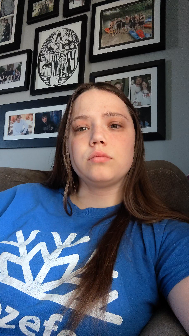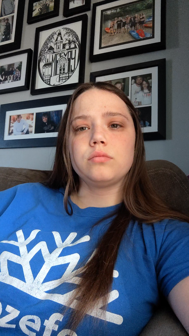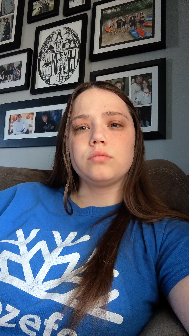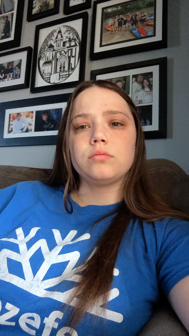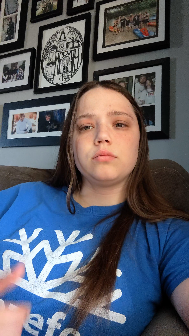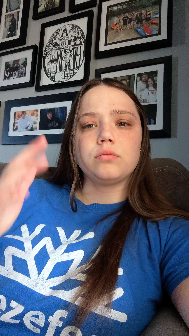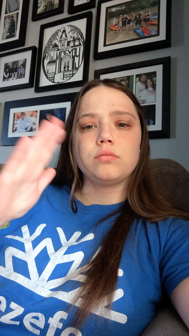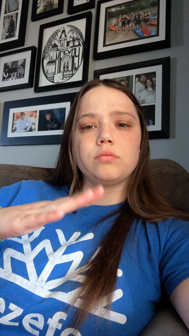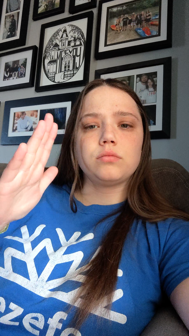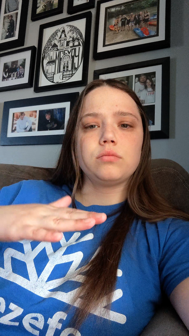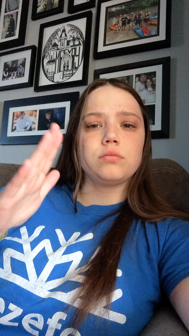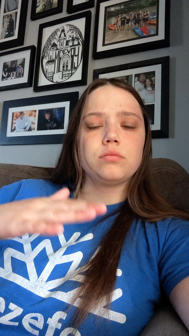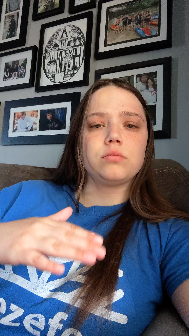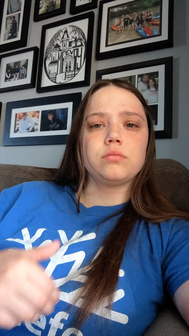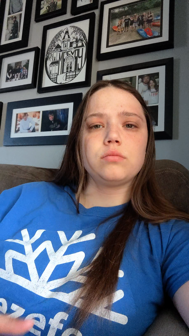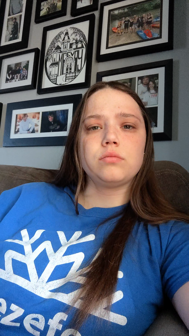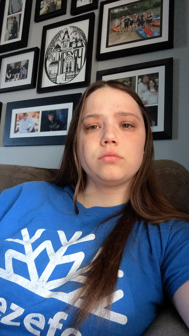clap